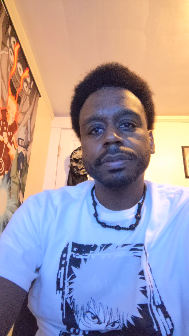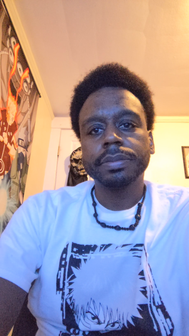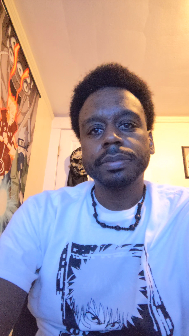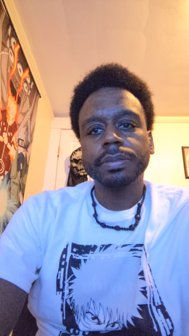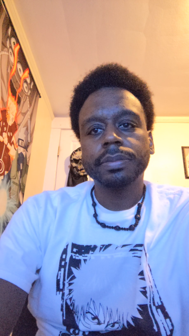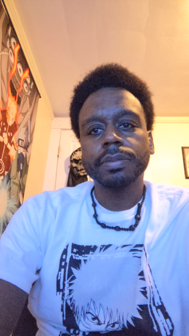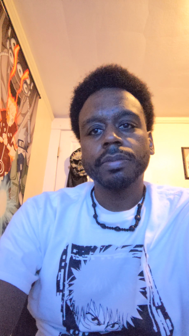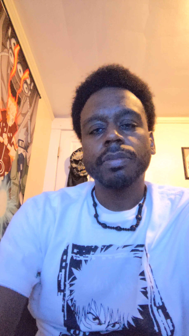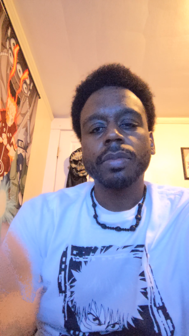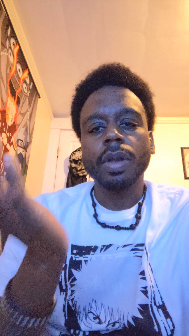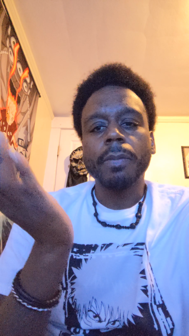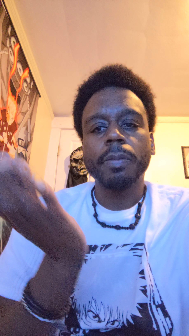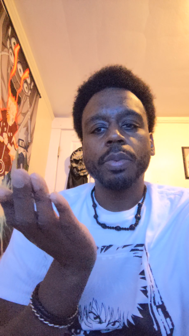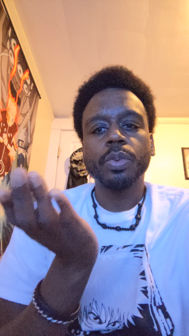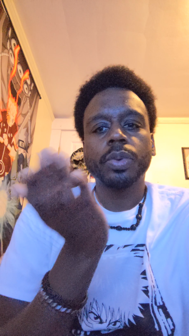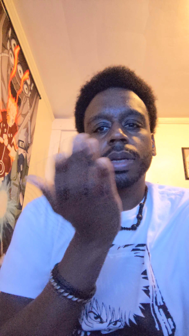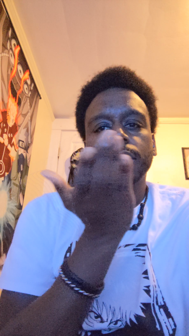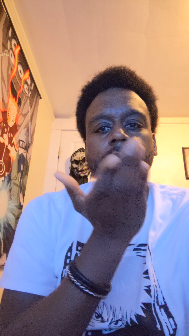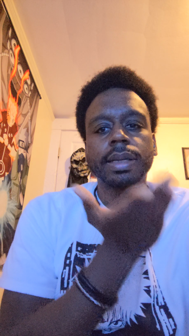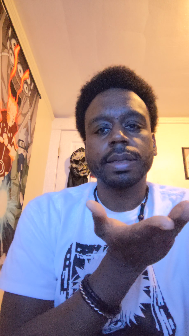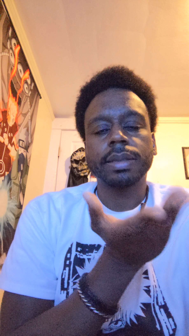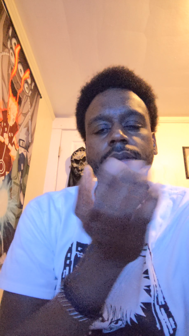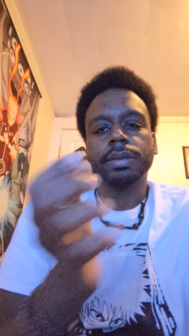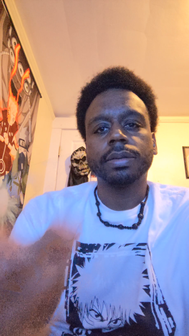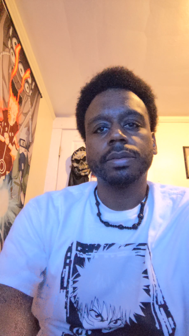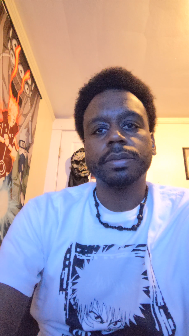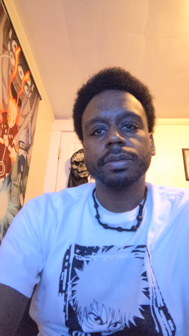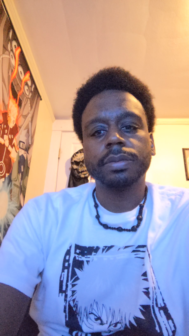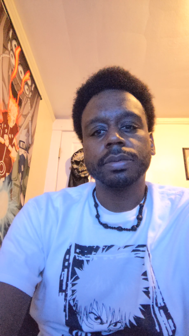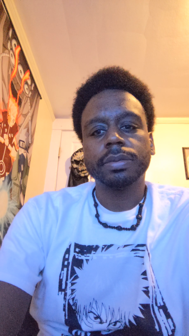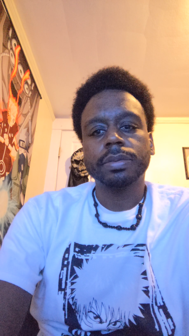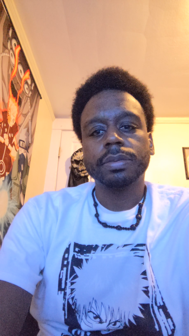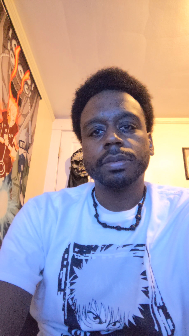bring